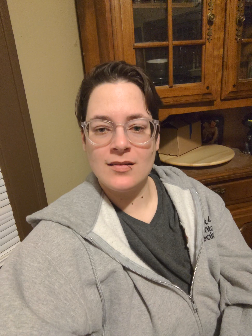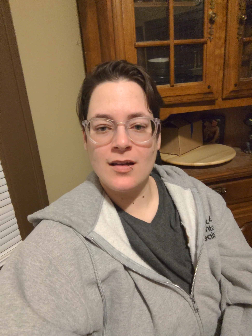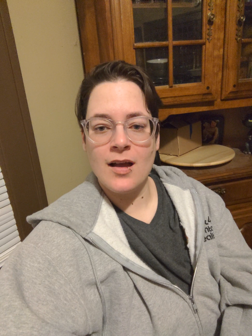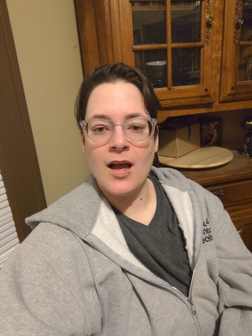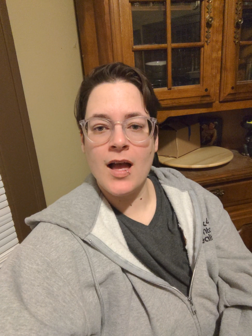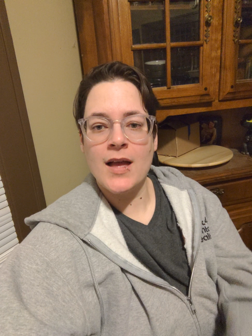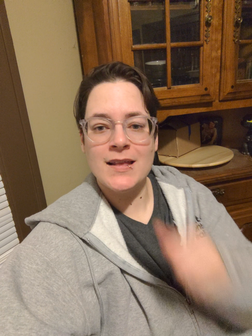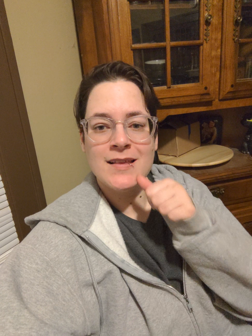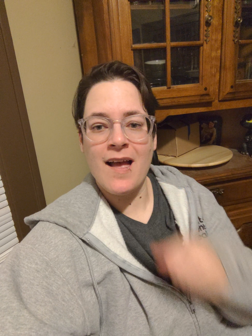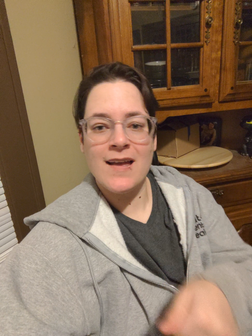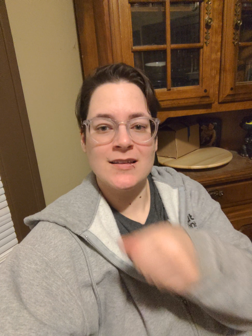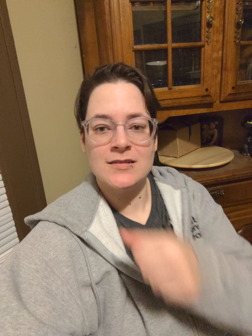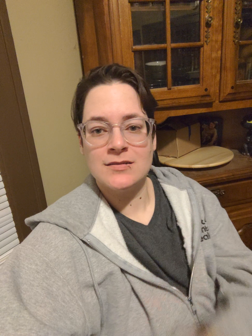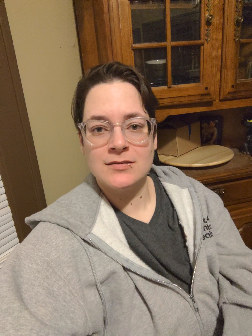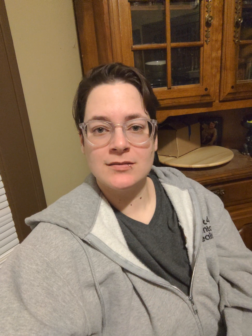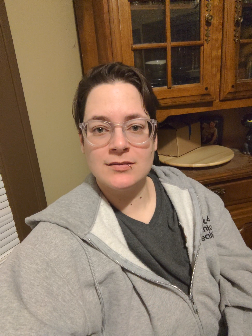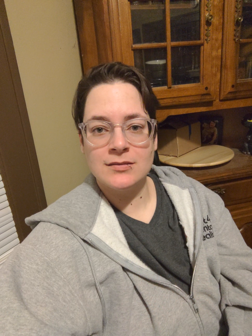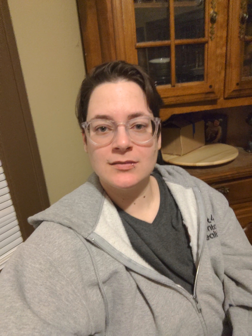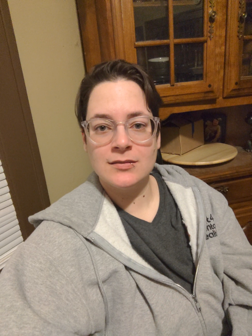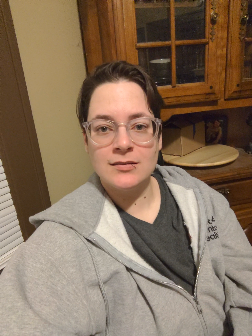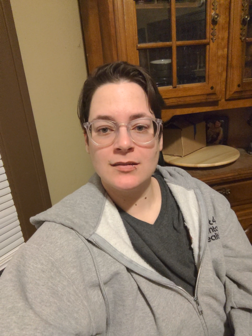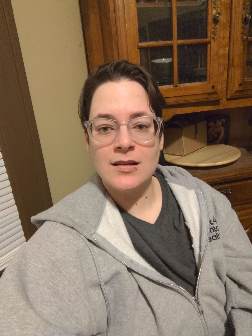hide